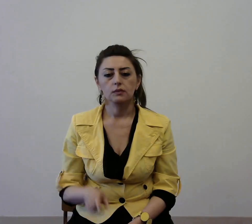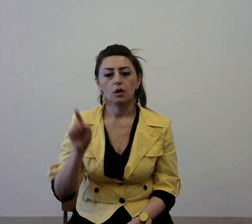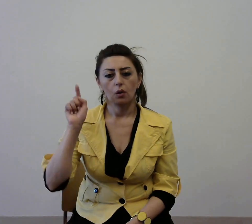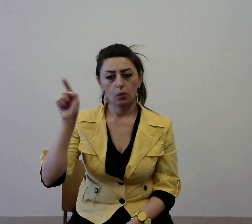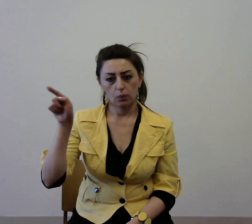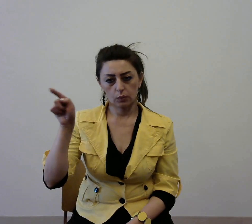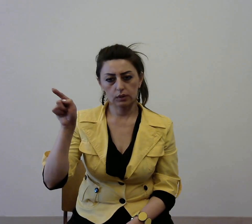orda